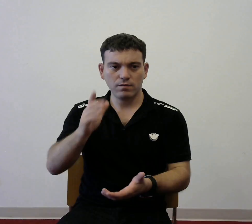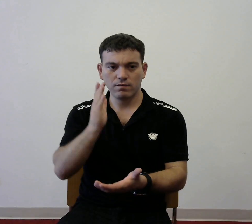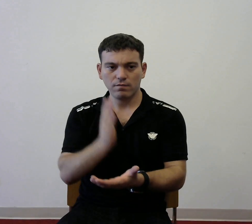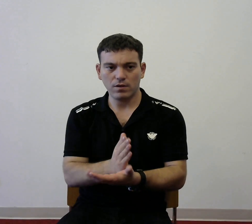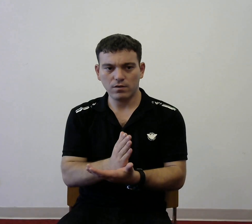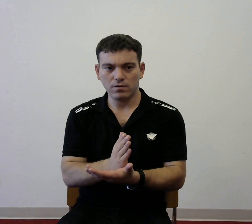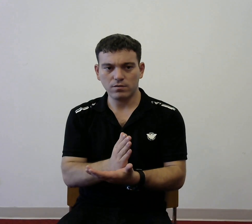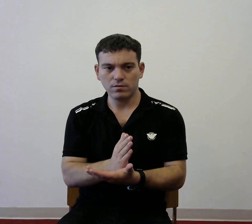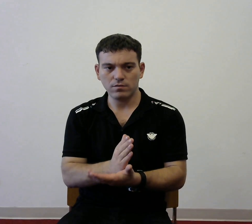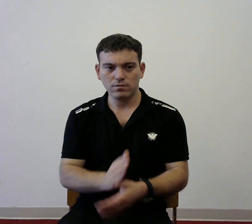var